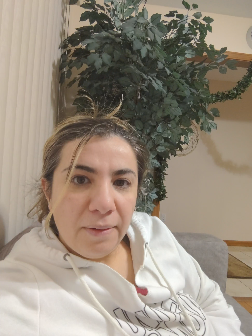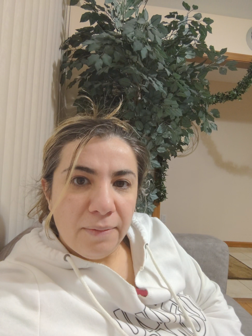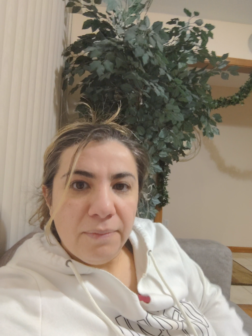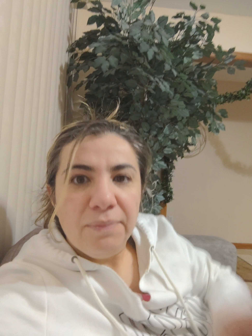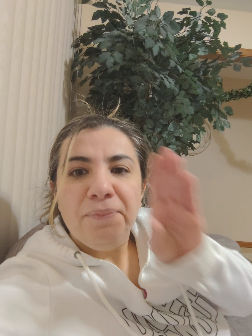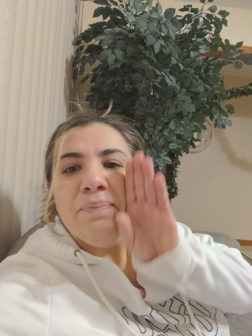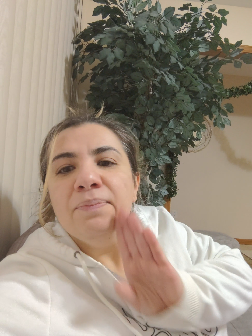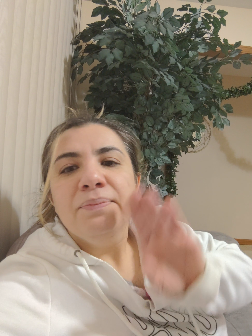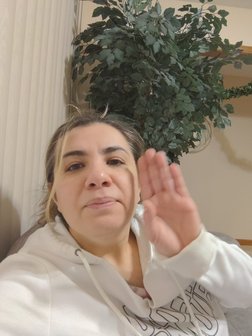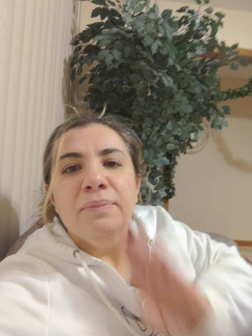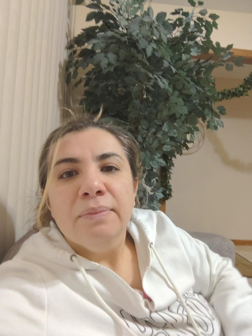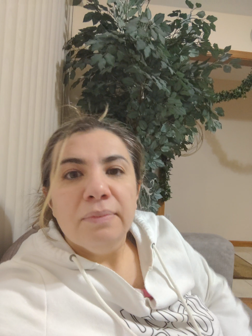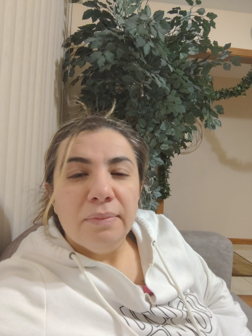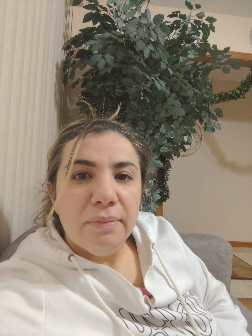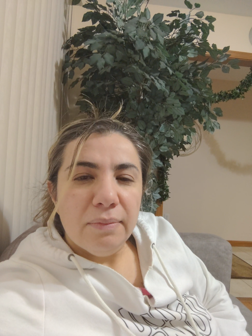brown